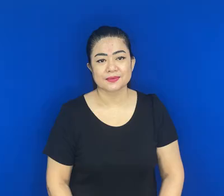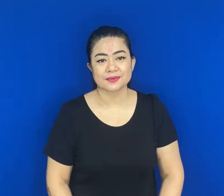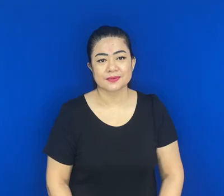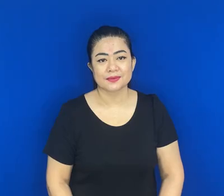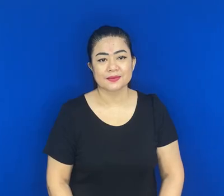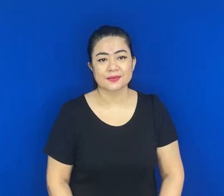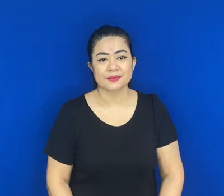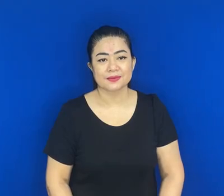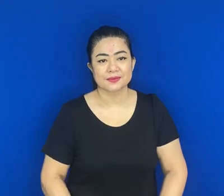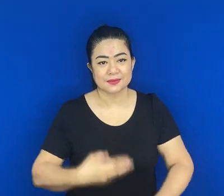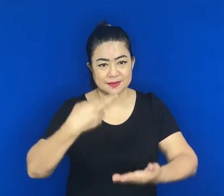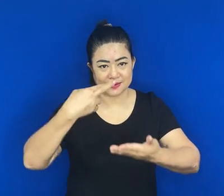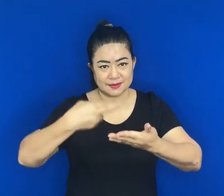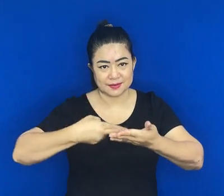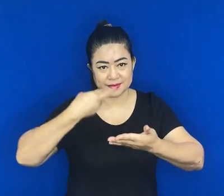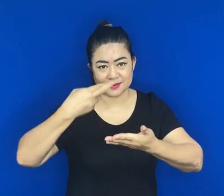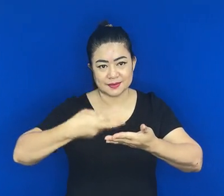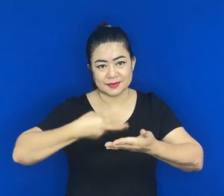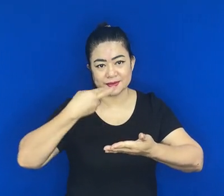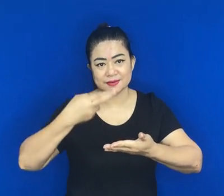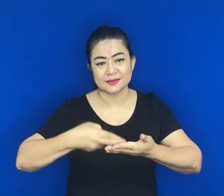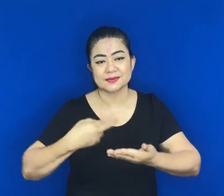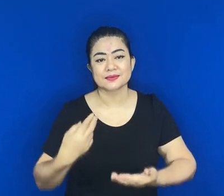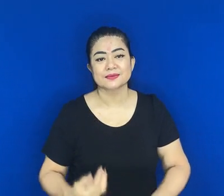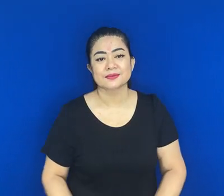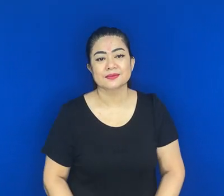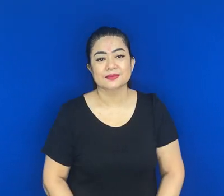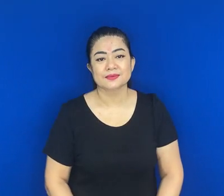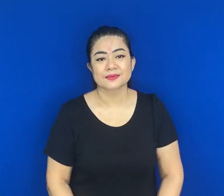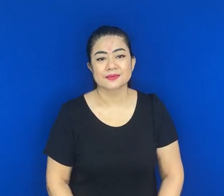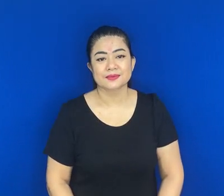rice